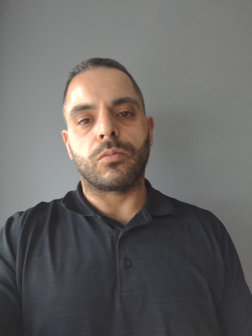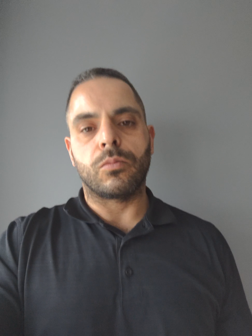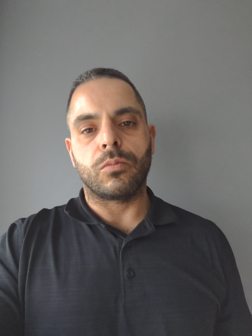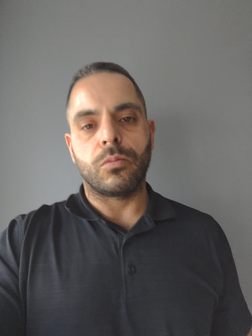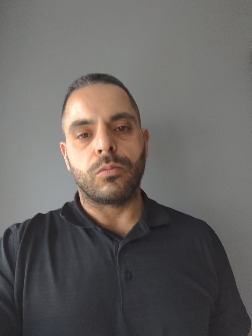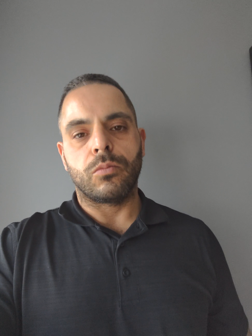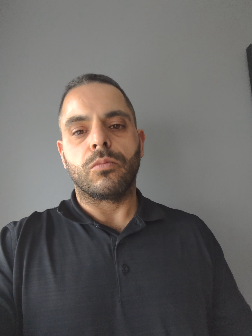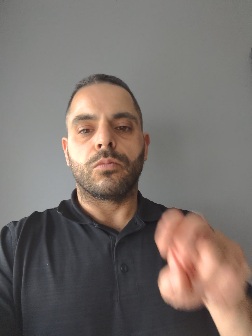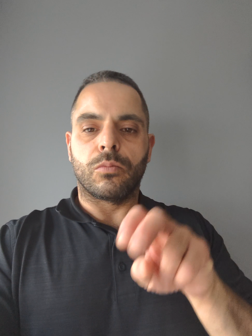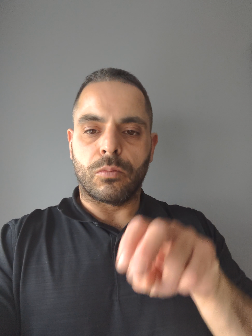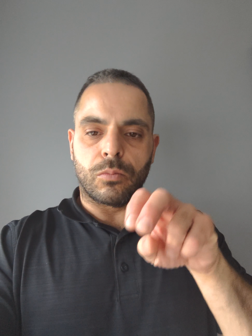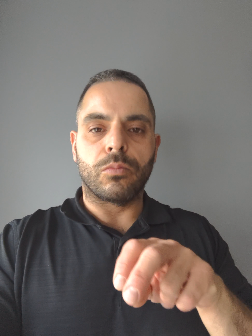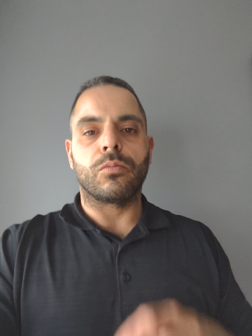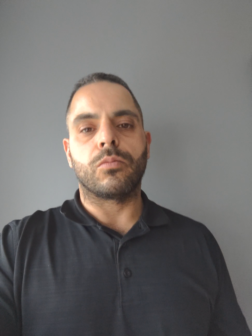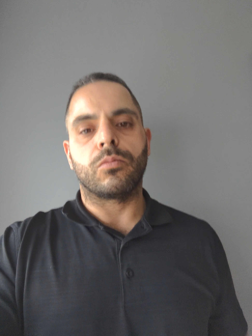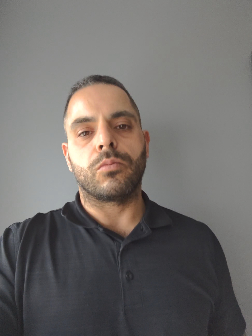chair